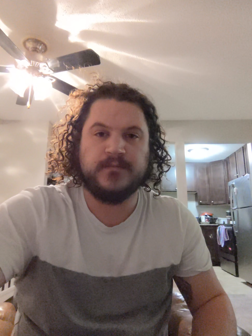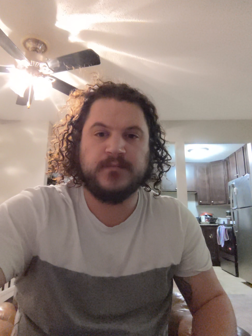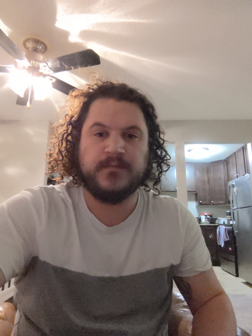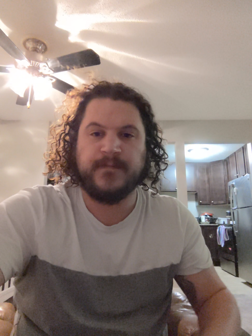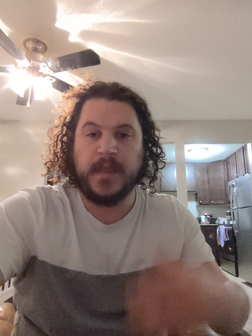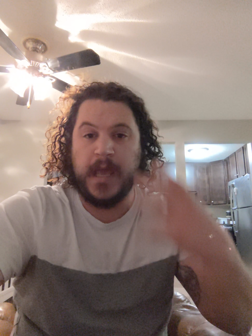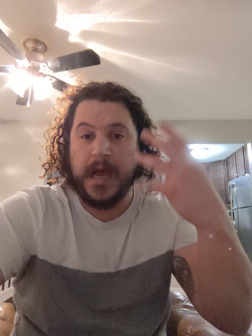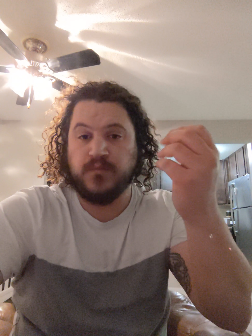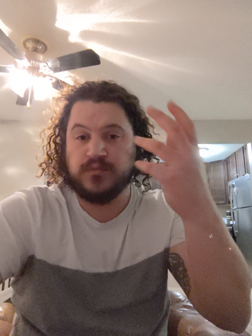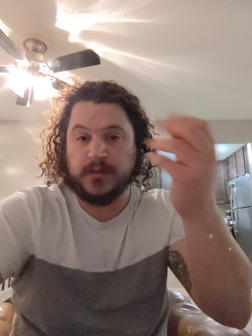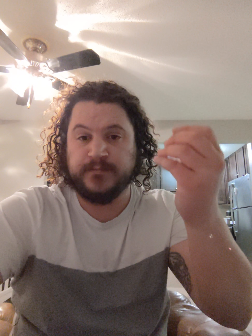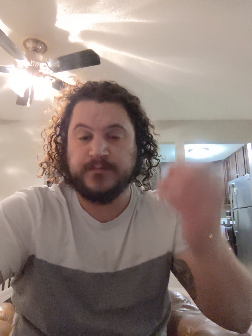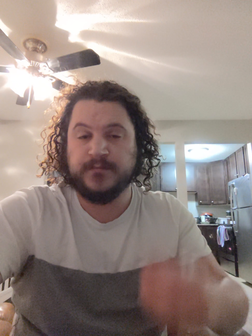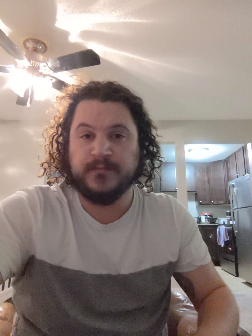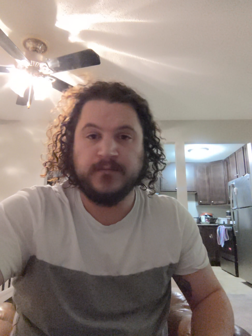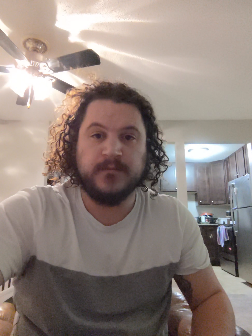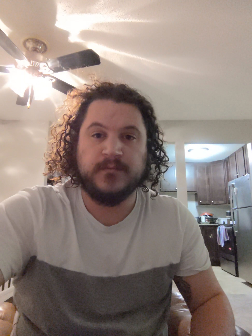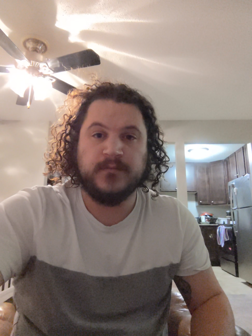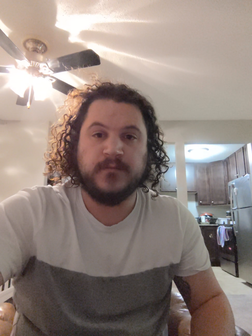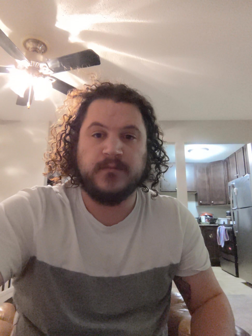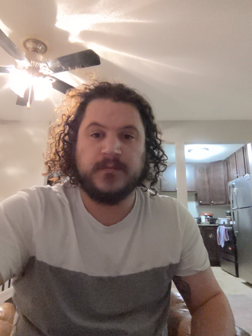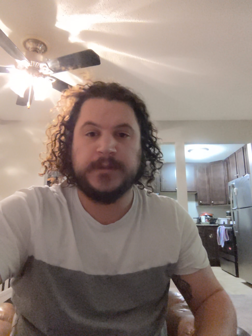outside